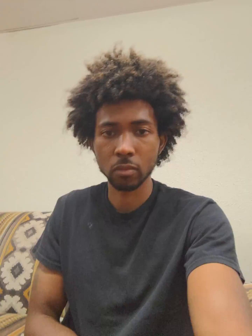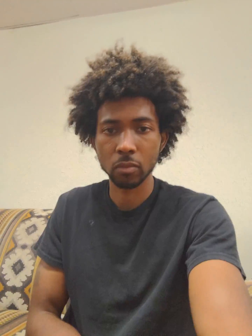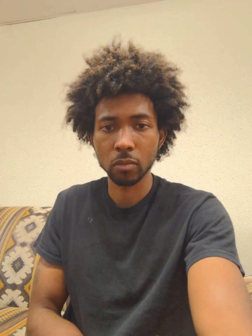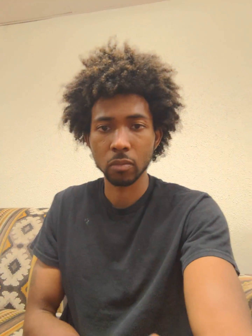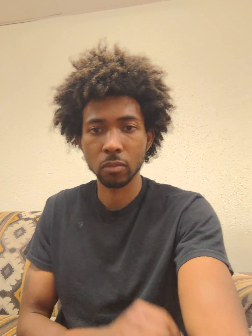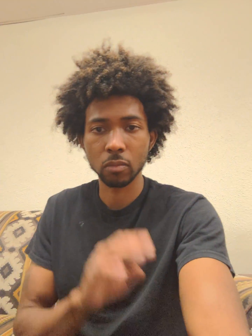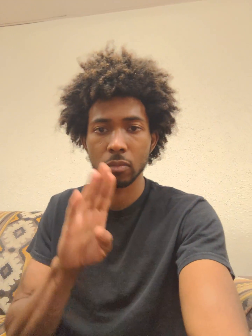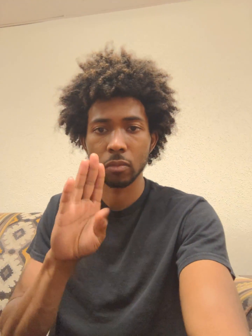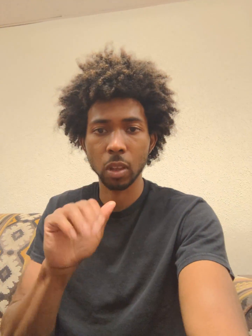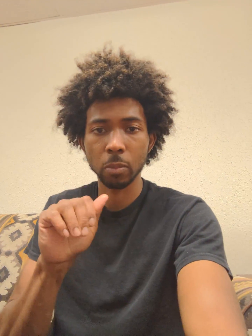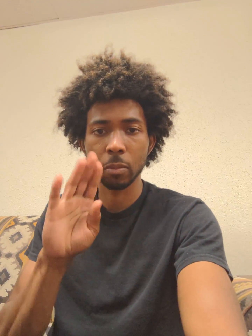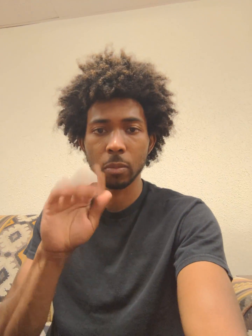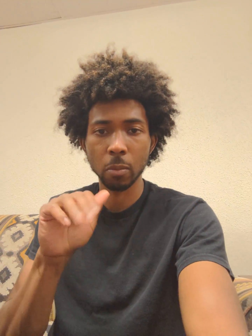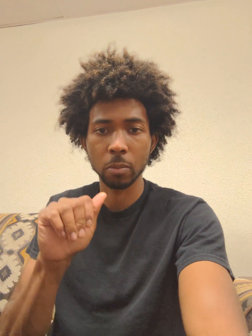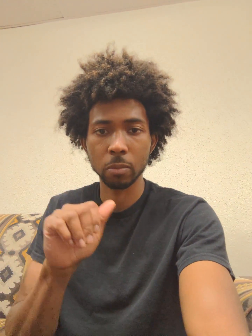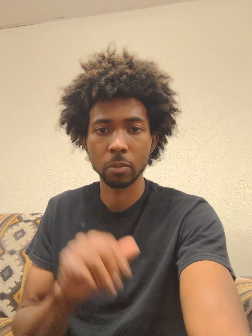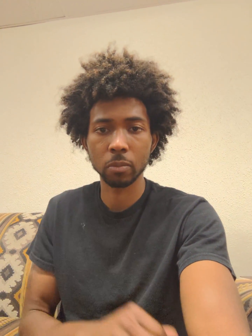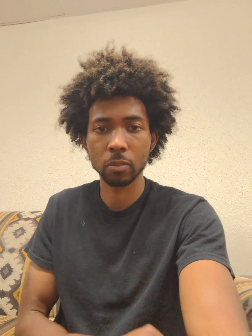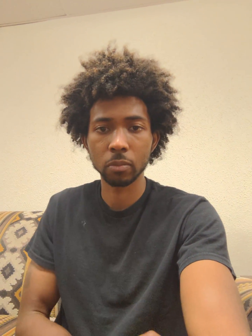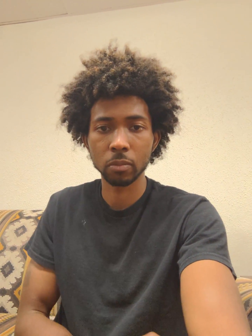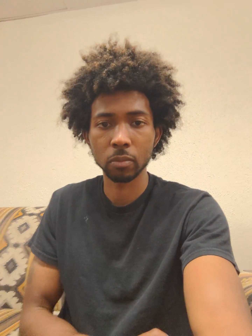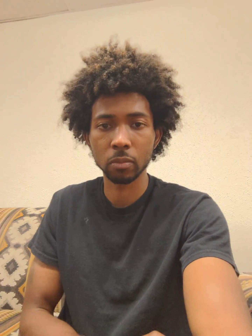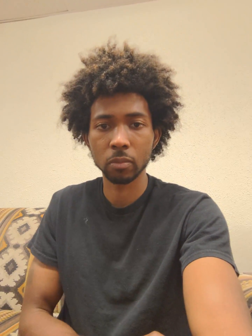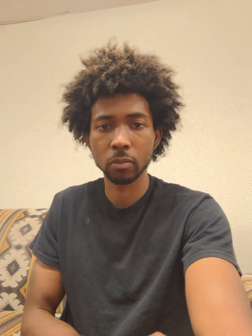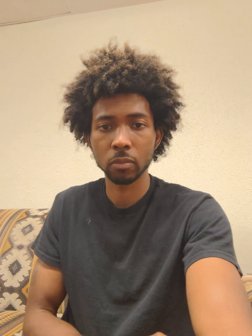baa baa